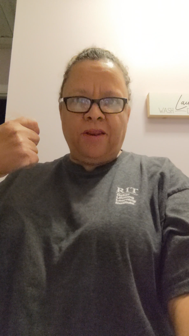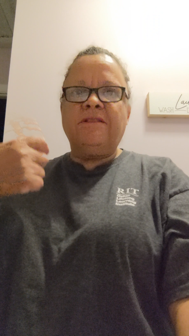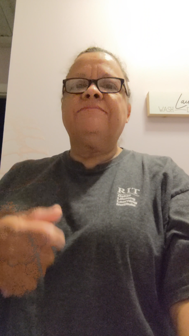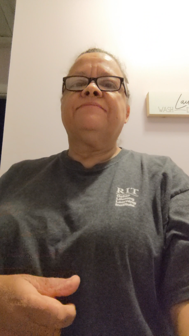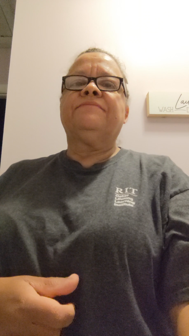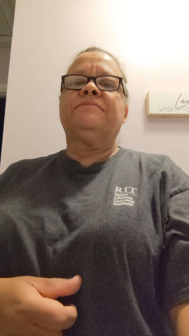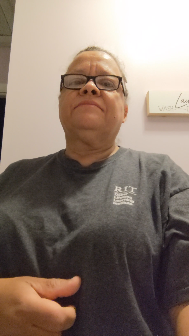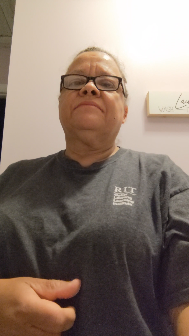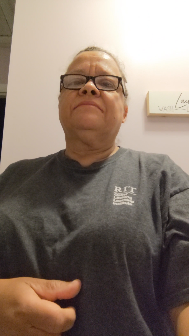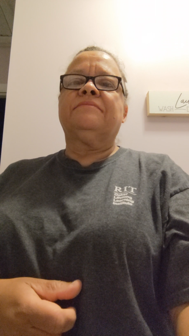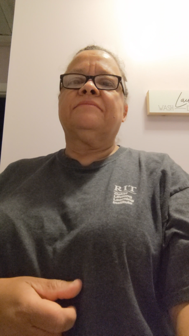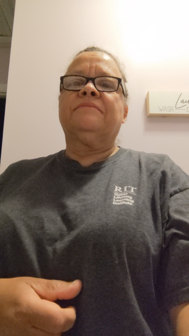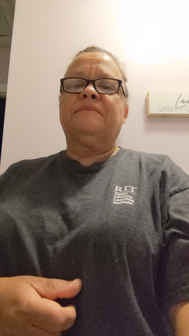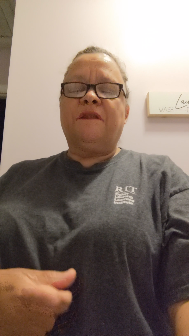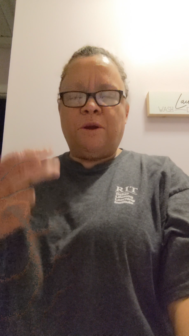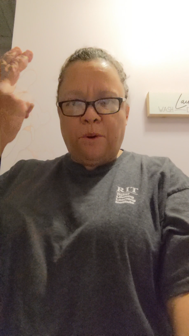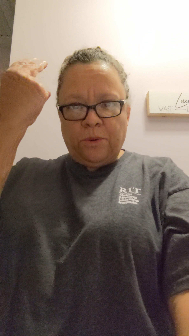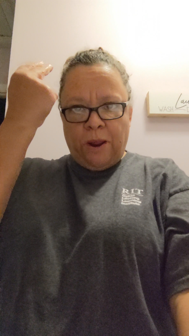rabbit